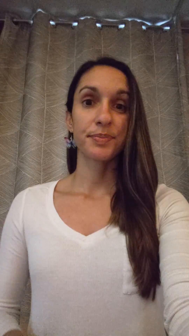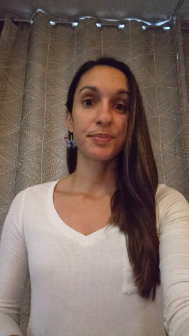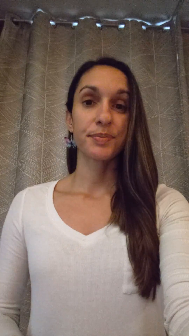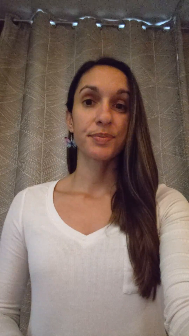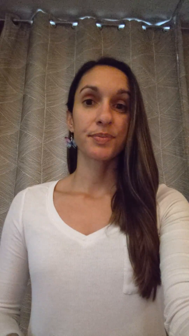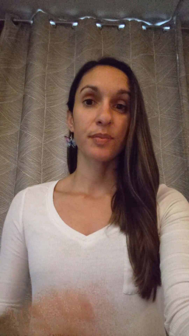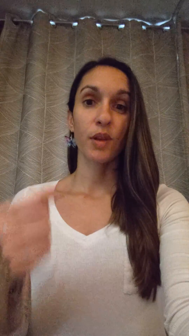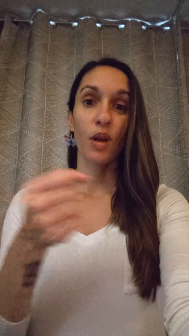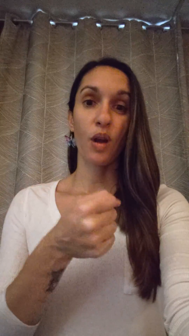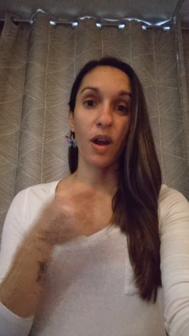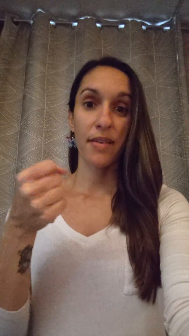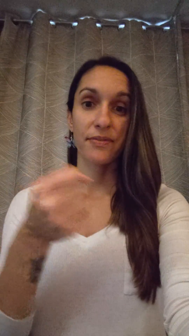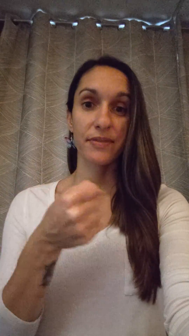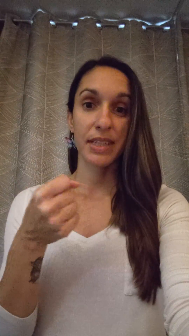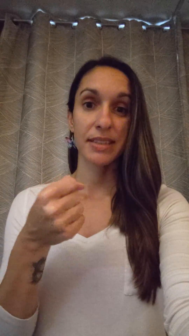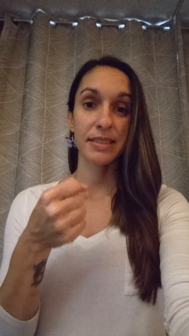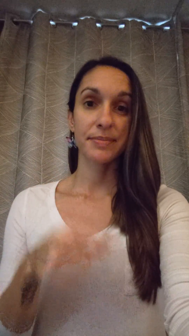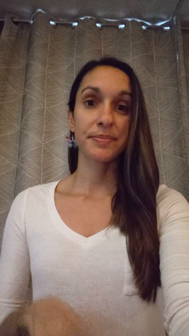coffee